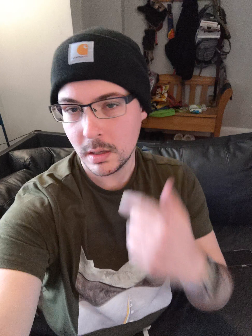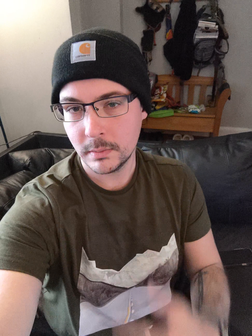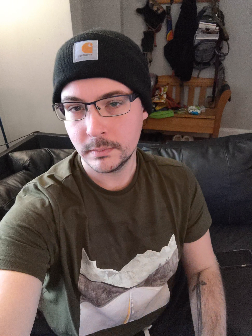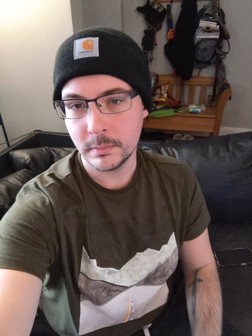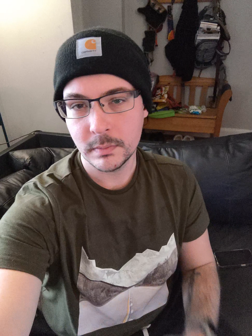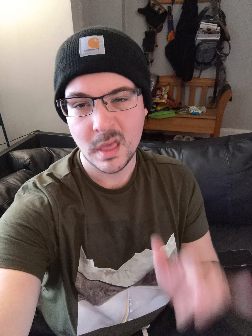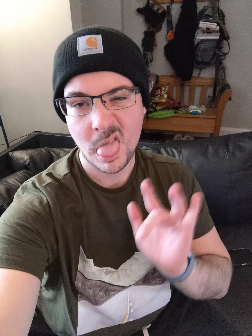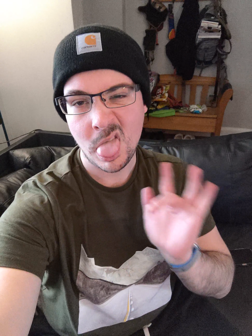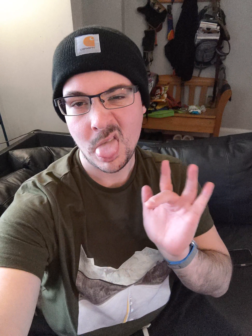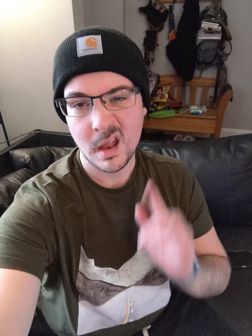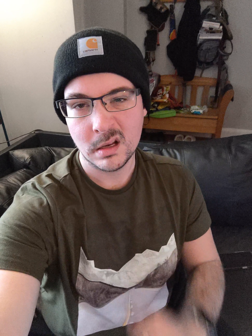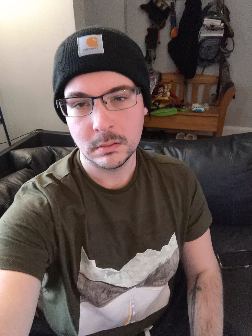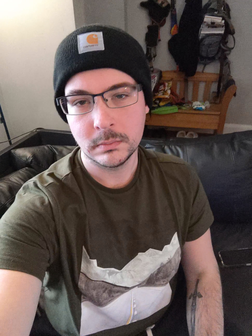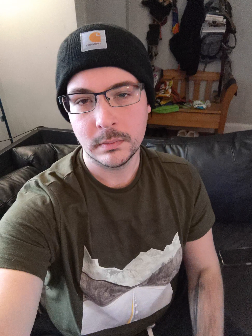yucky